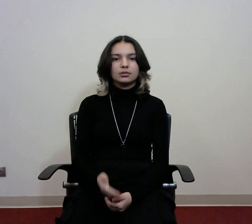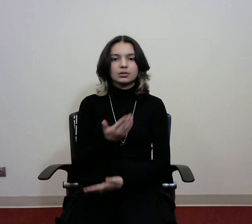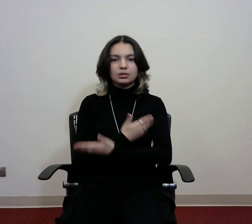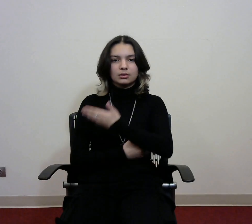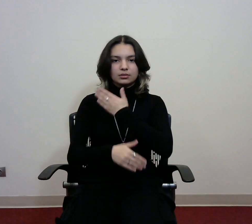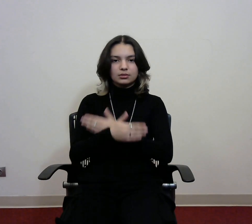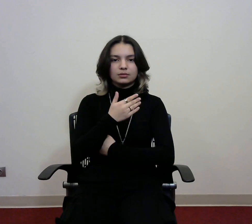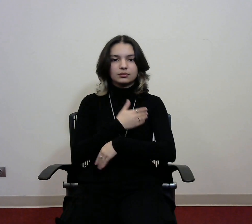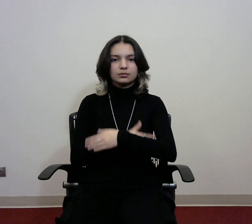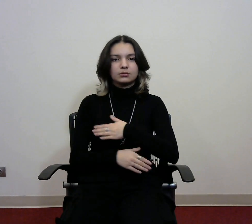əlil